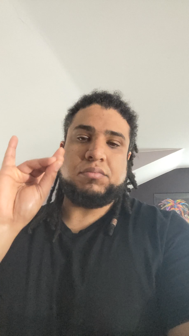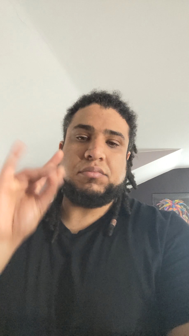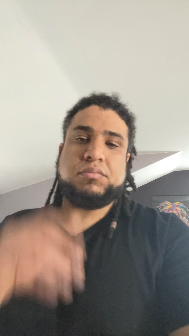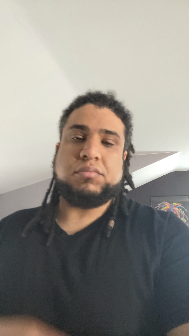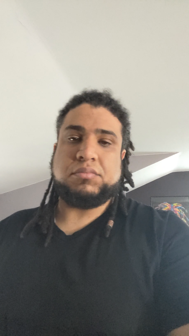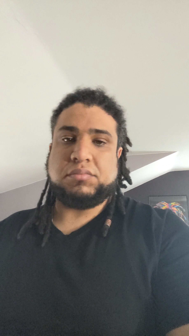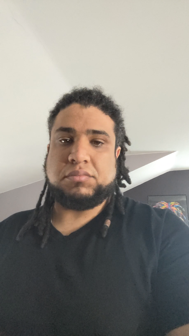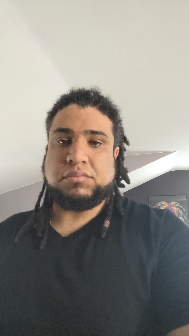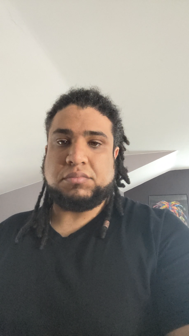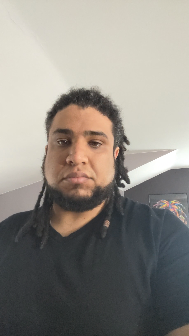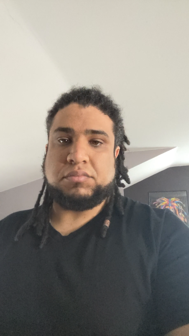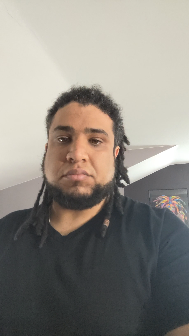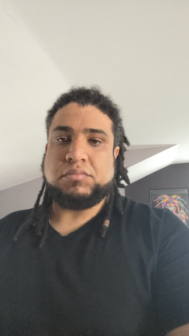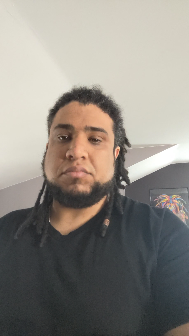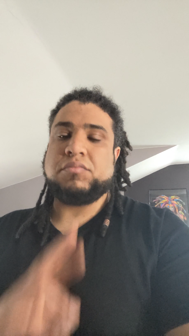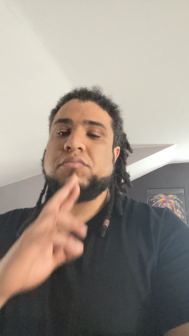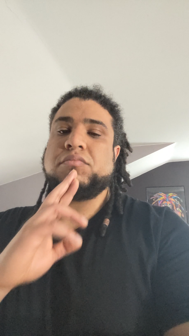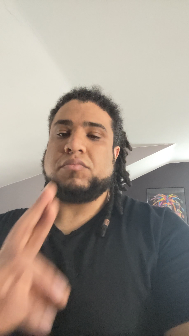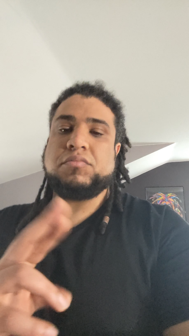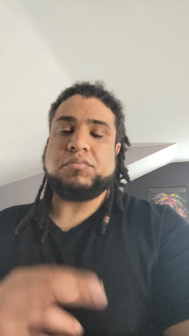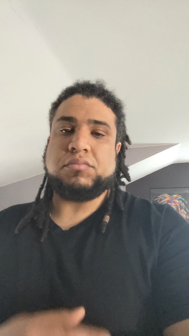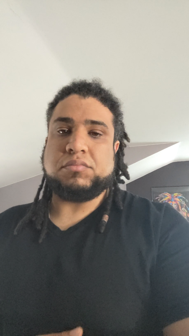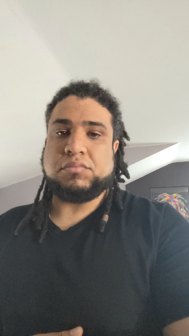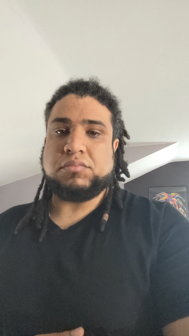are